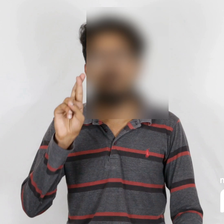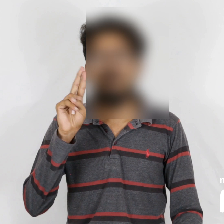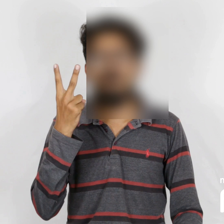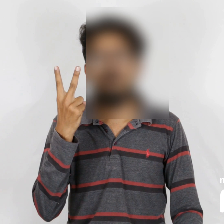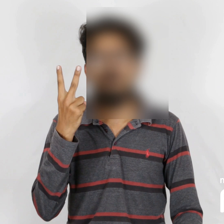ڑ